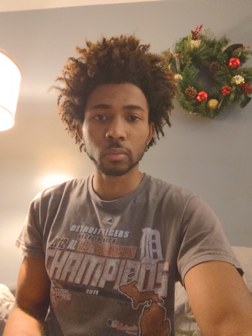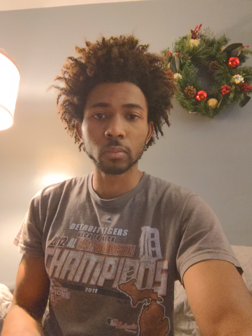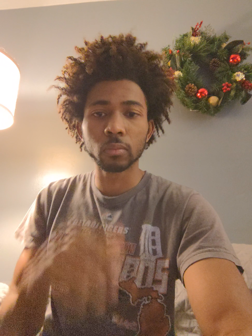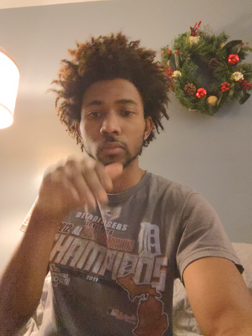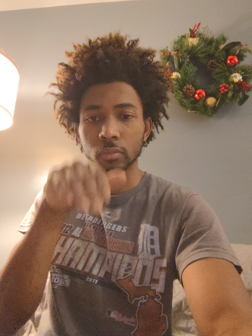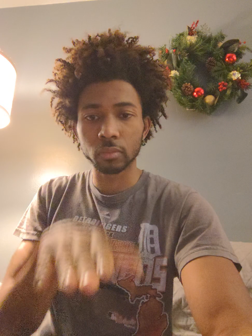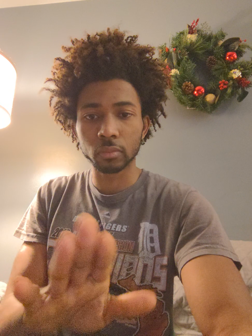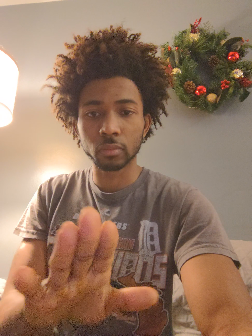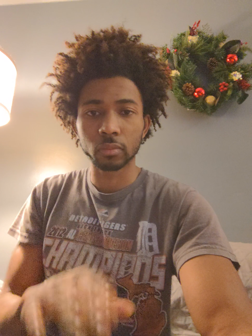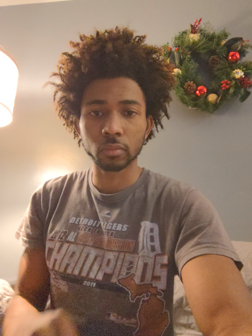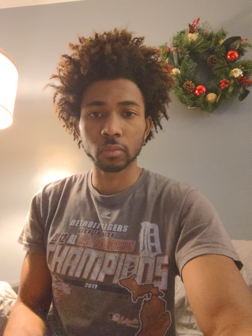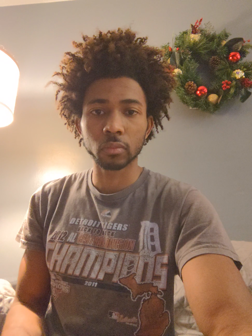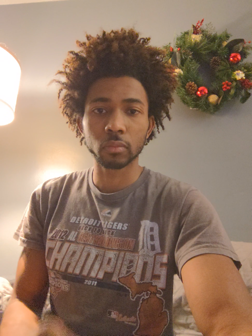into